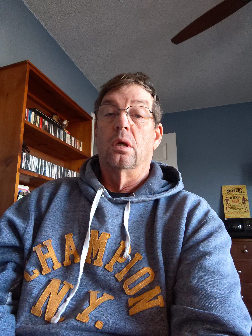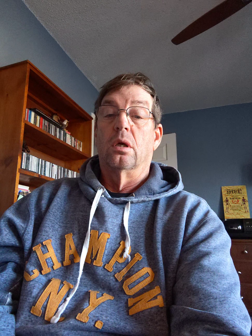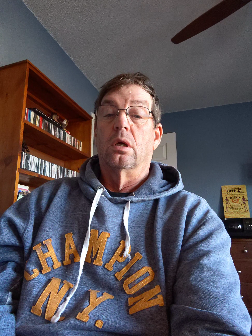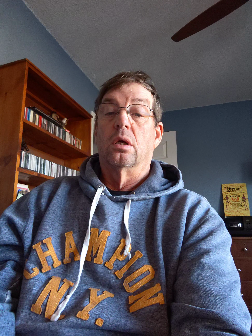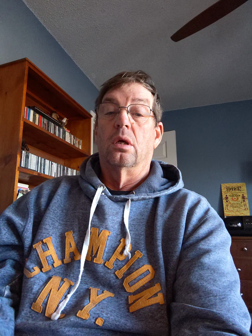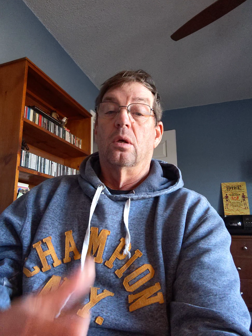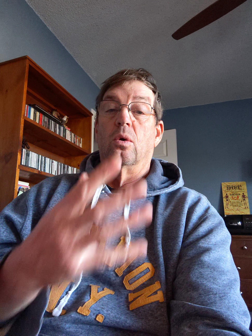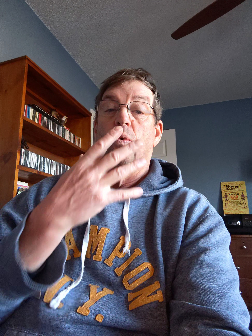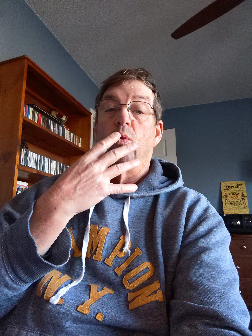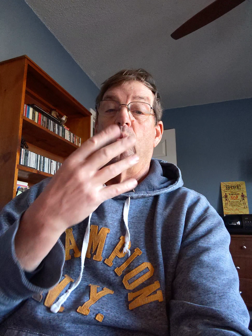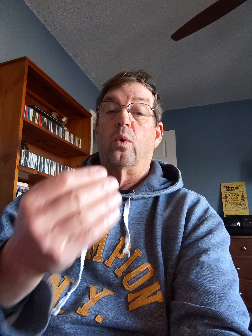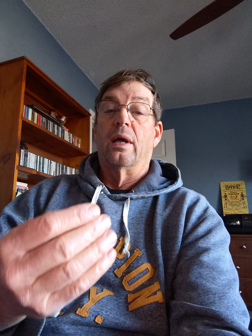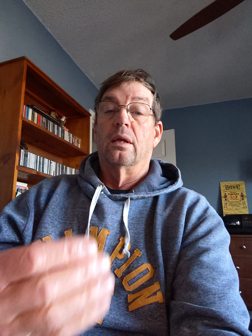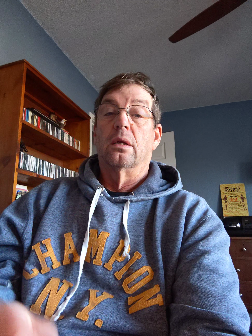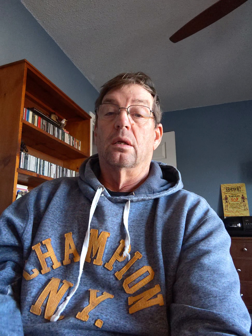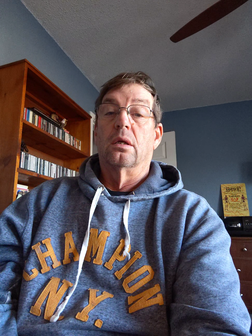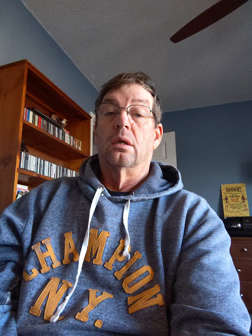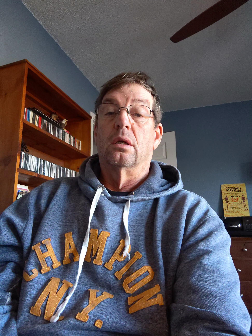wet